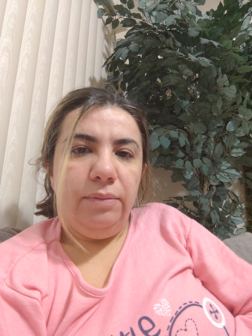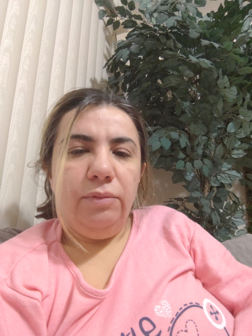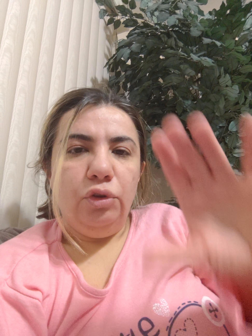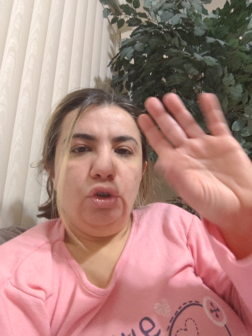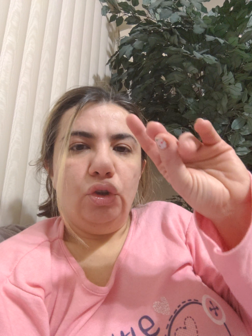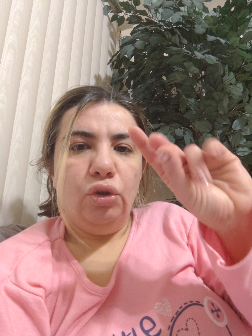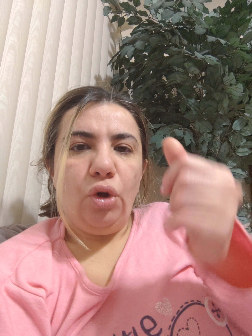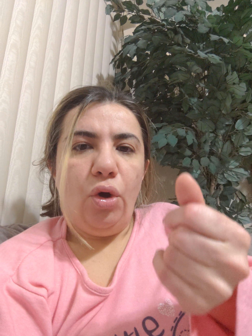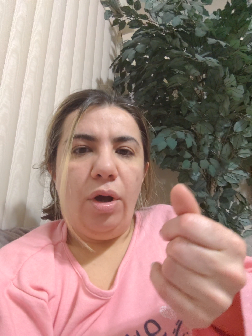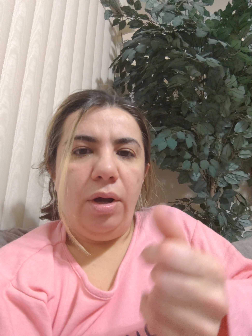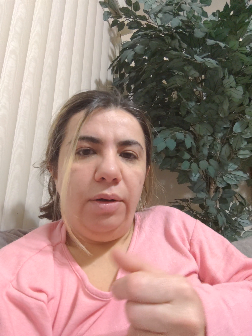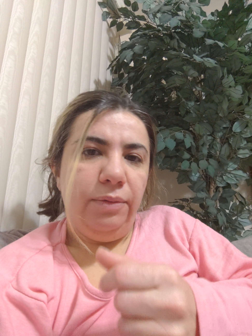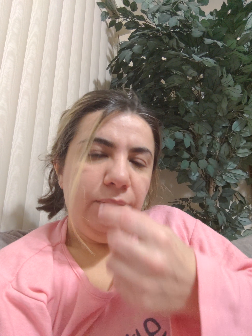dog